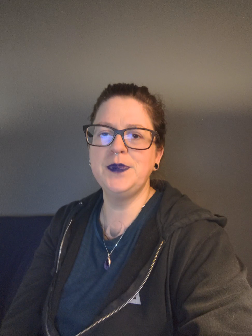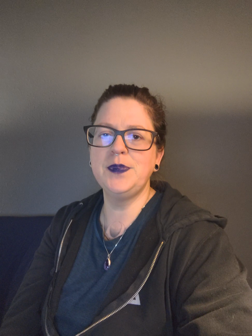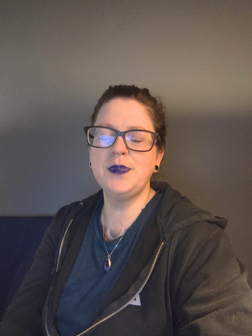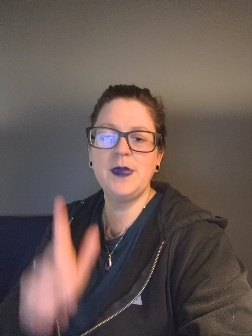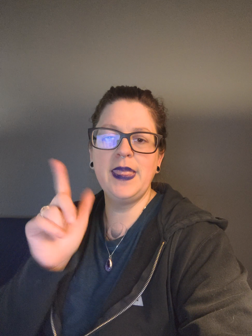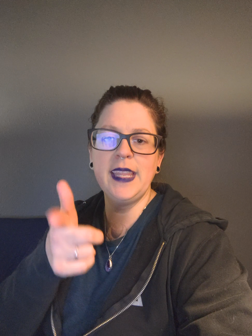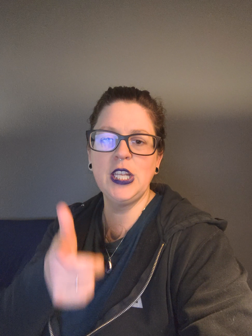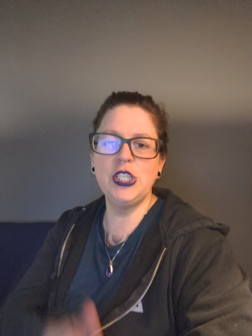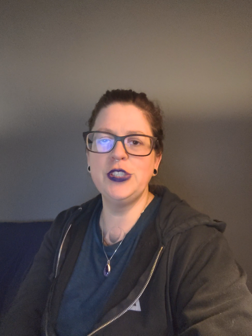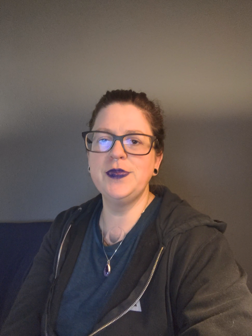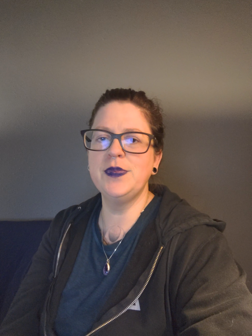later